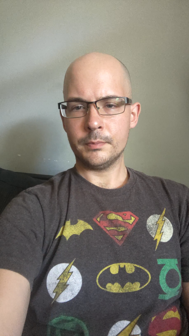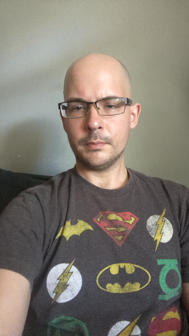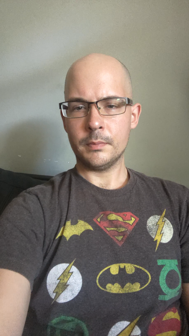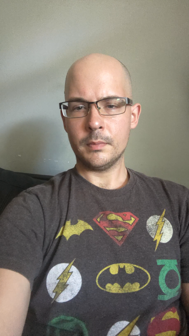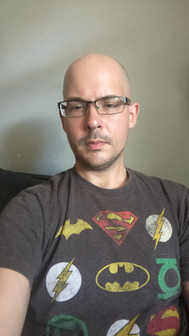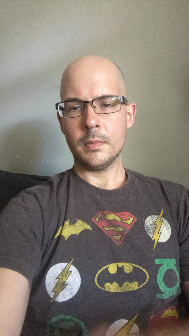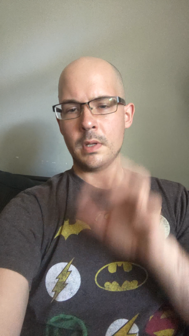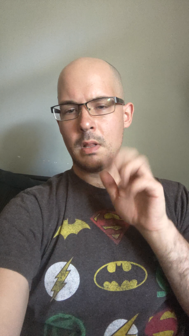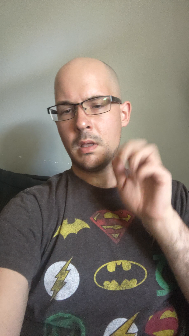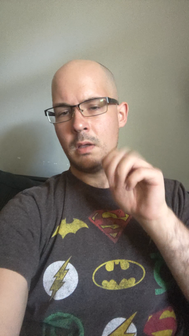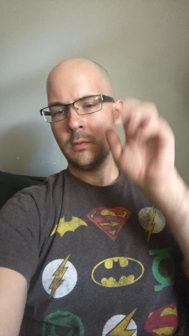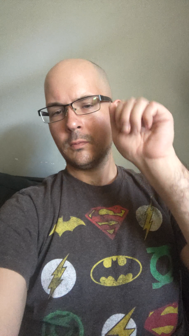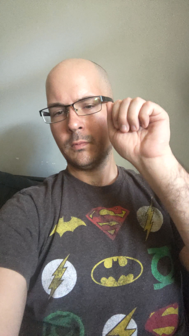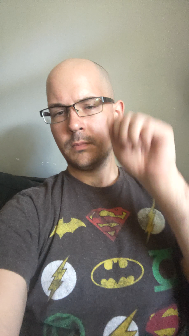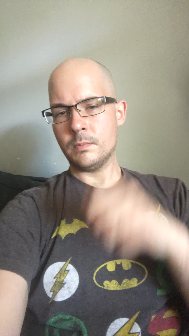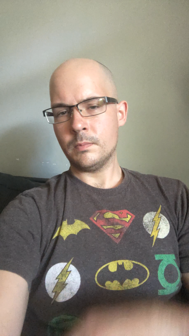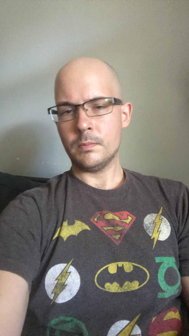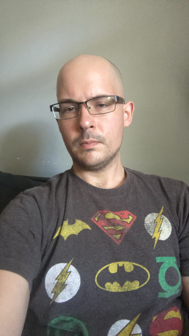ladder